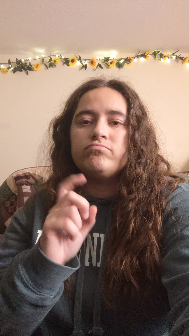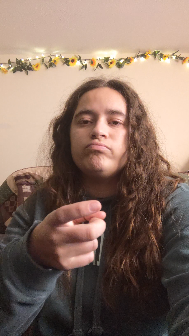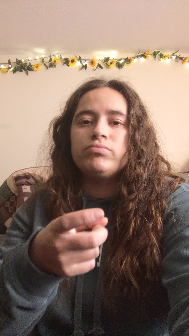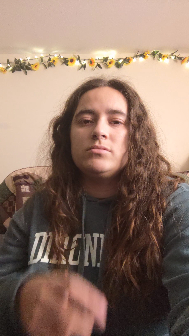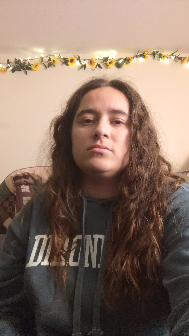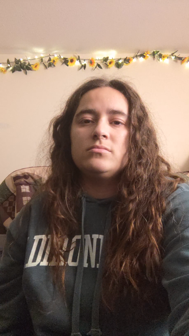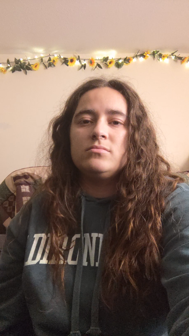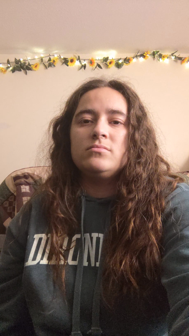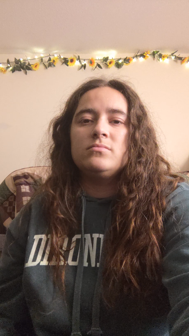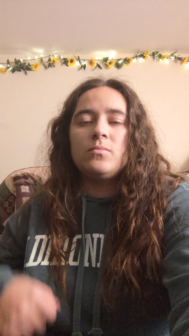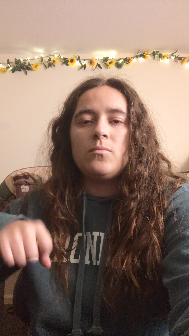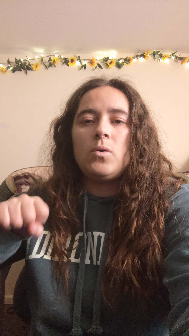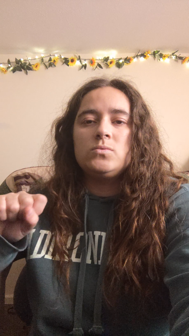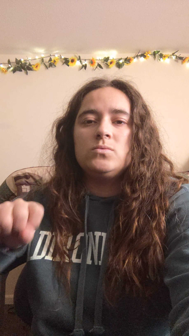motorcycle